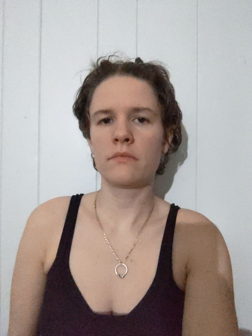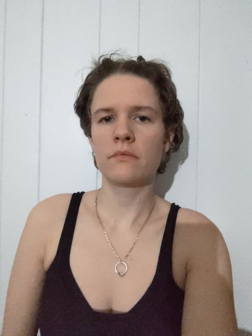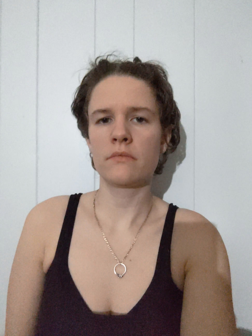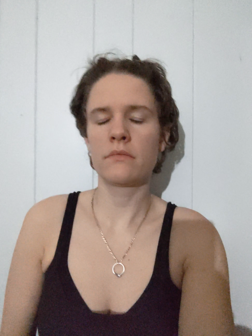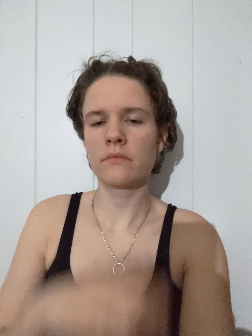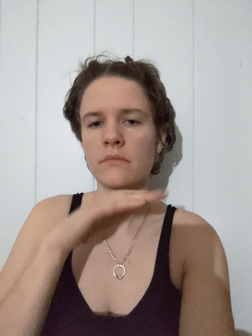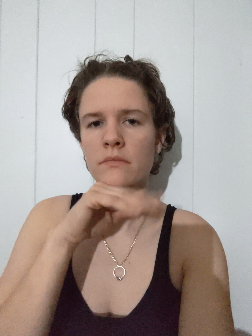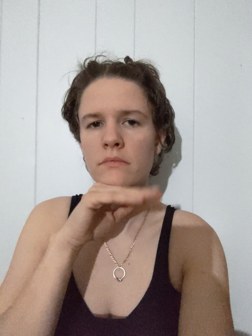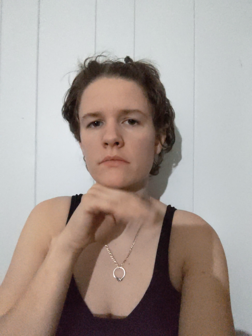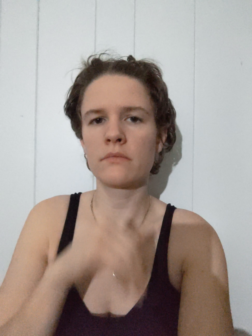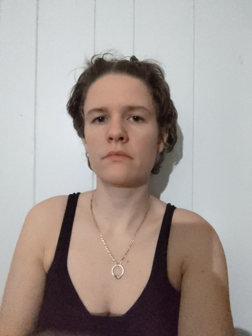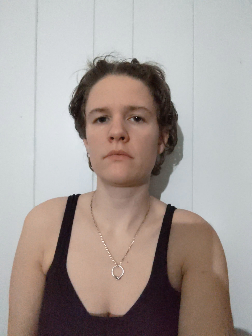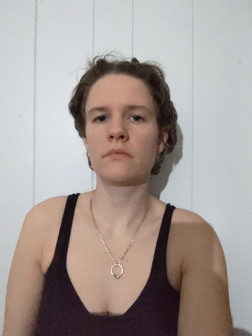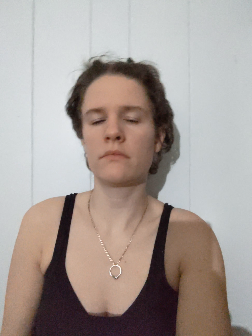pig